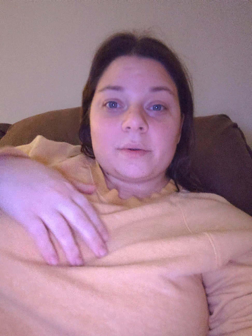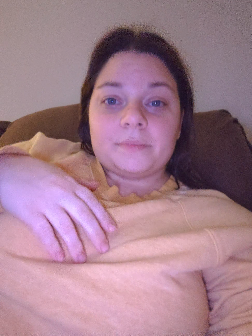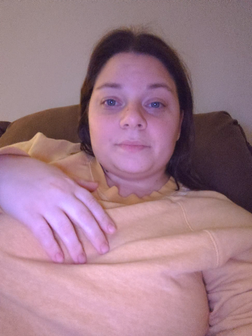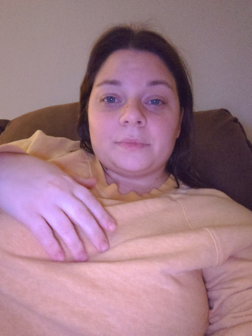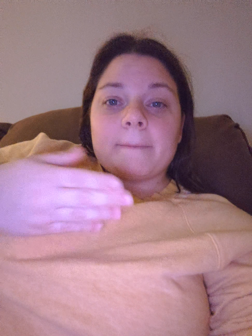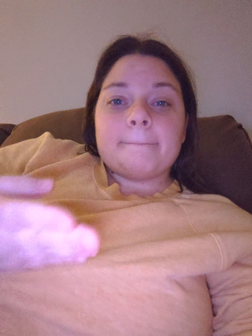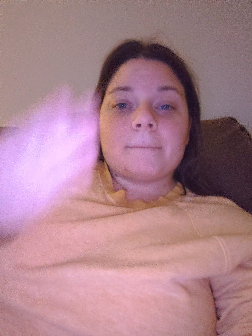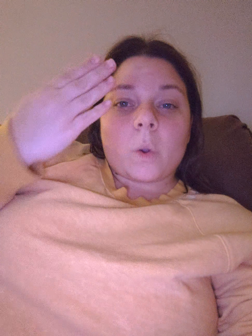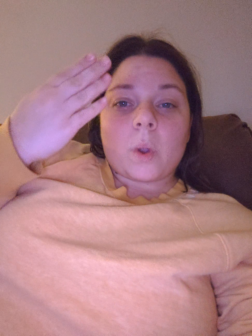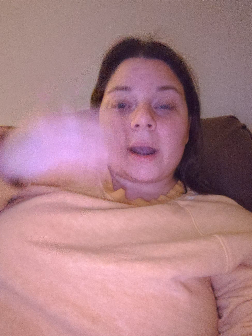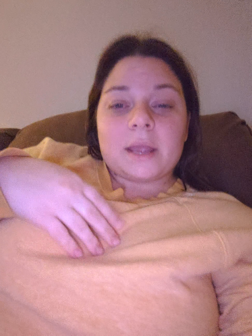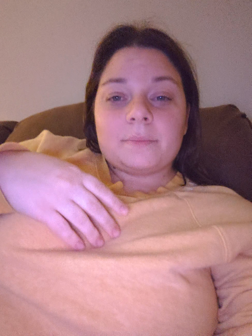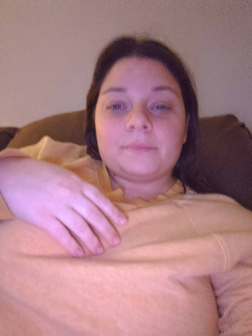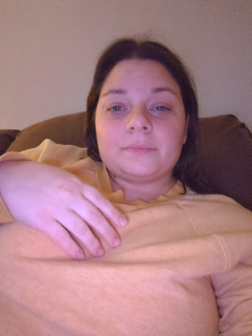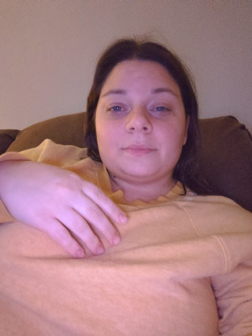morning